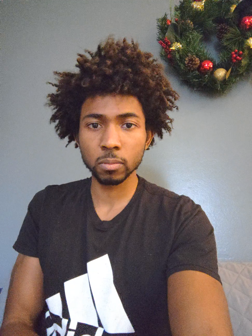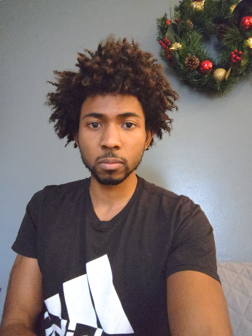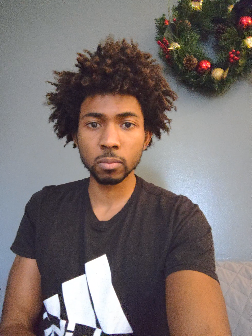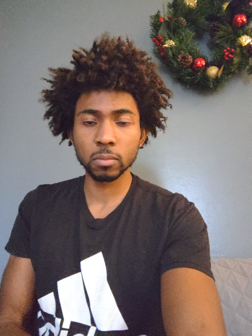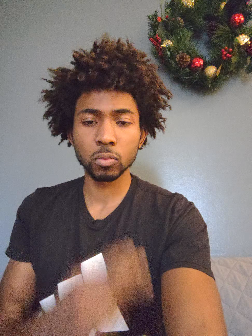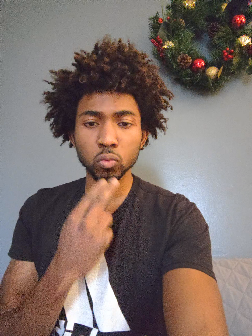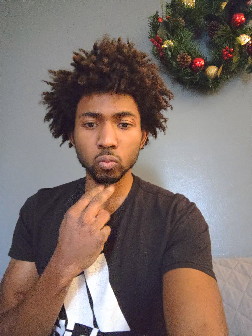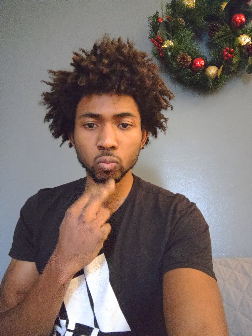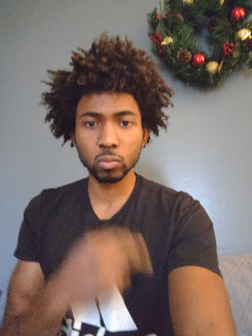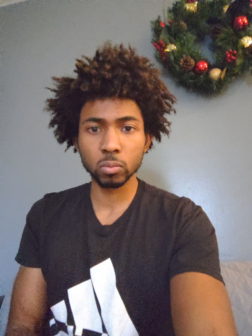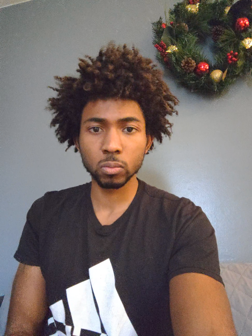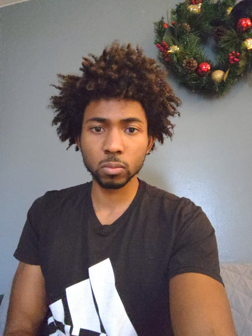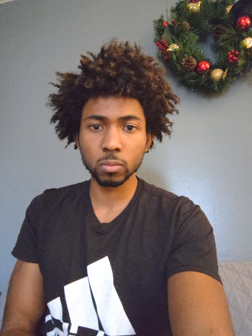cute